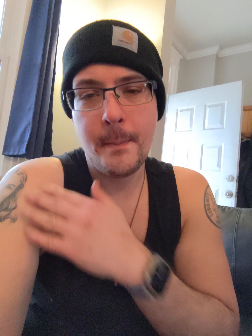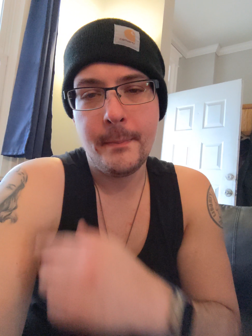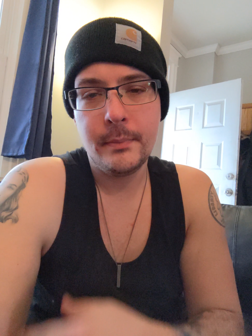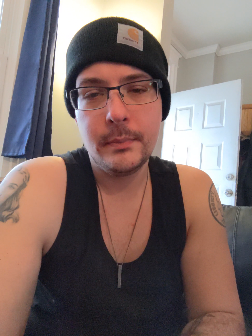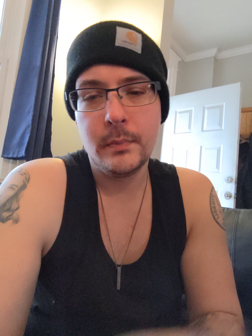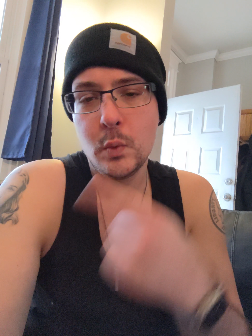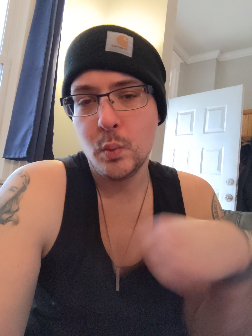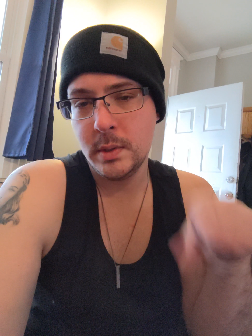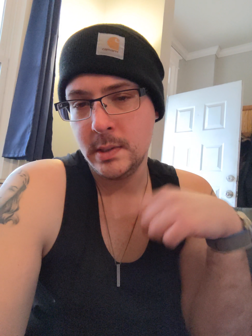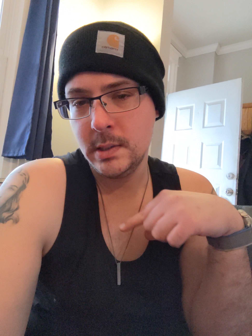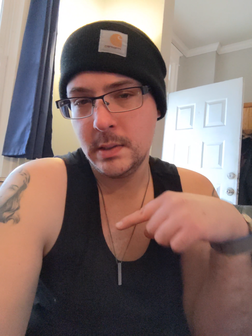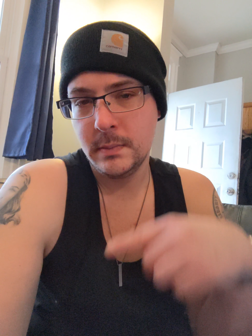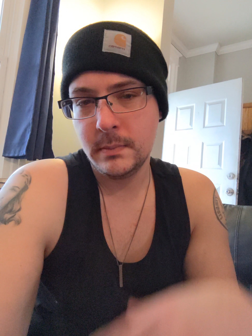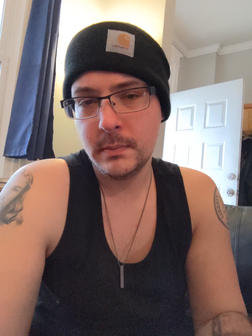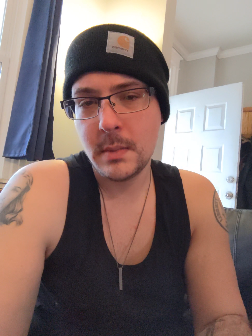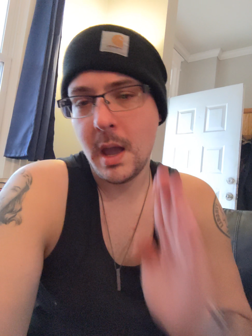we